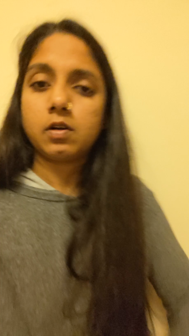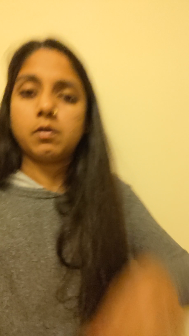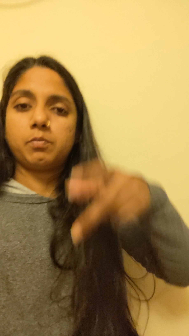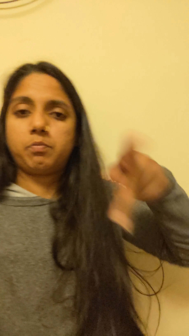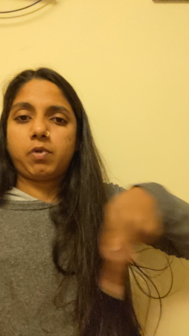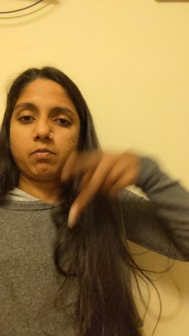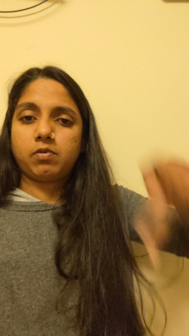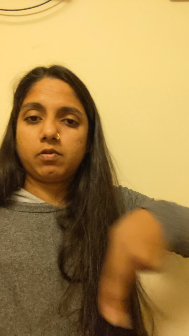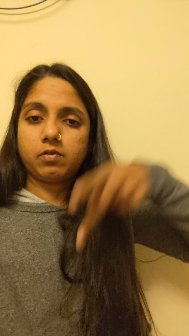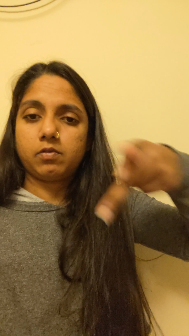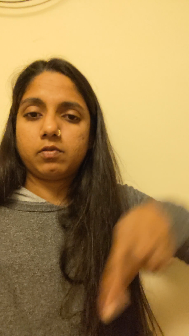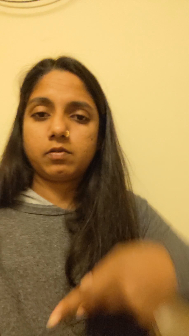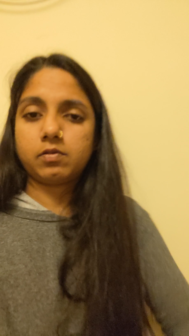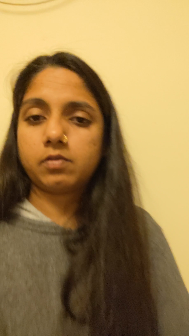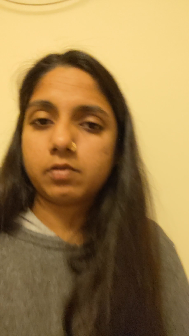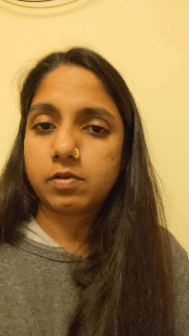people